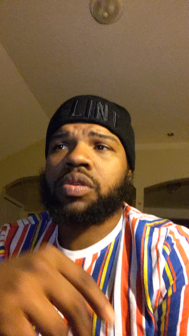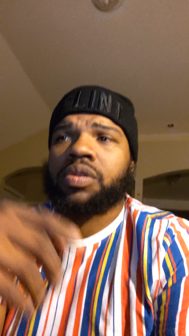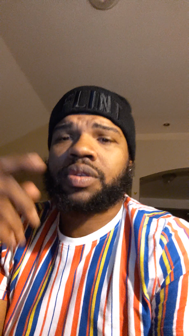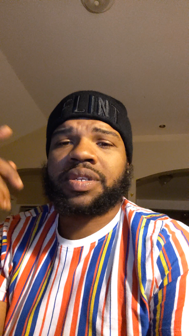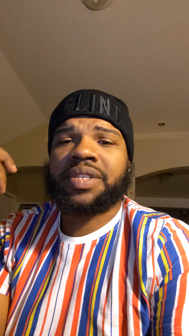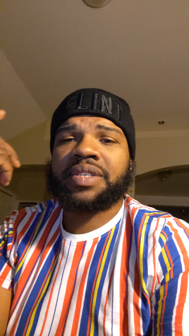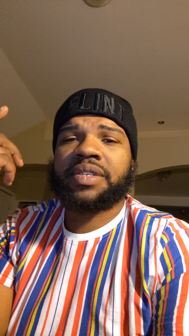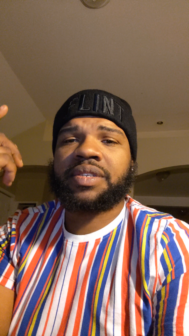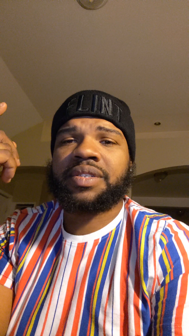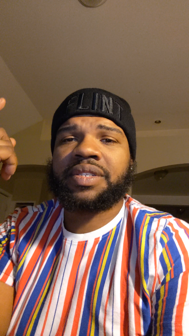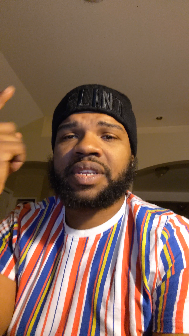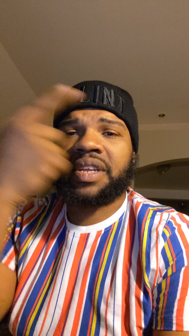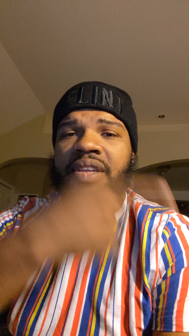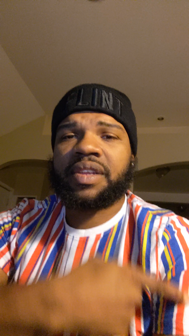day